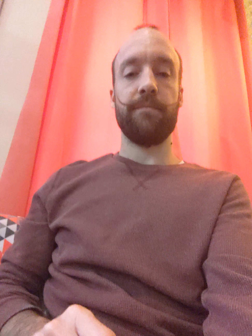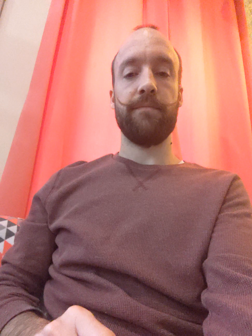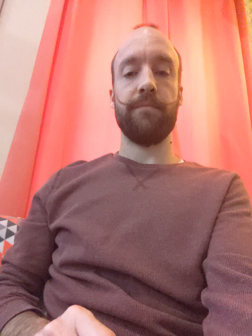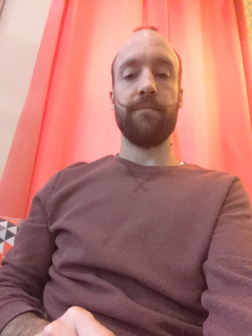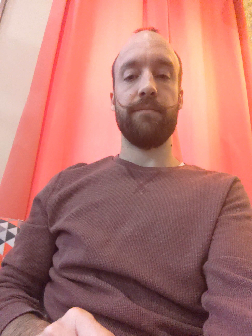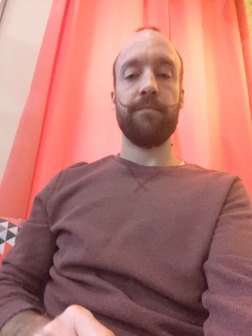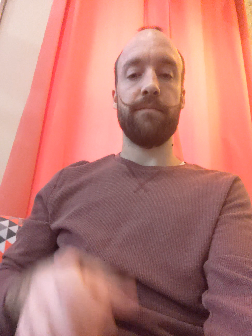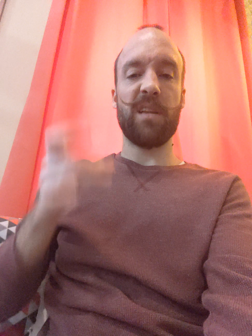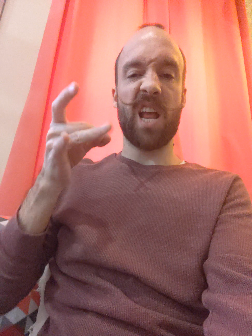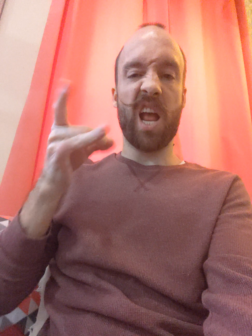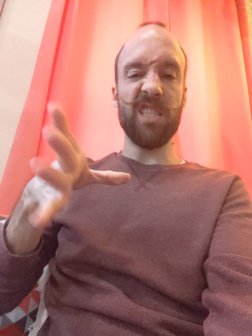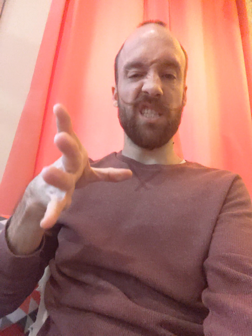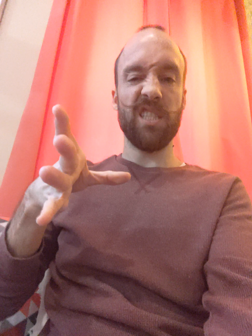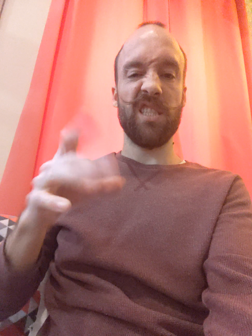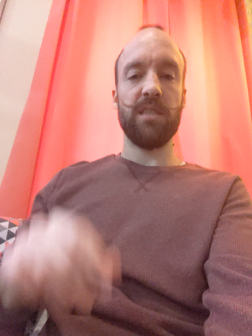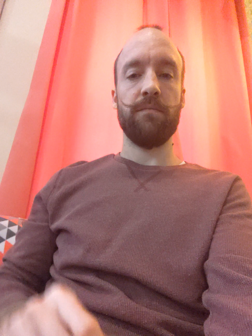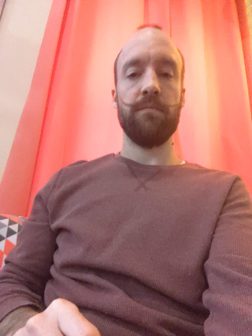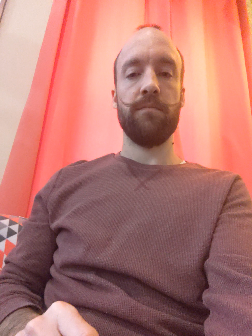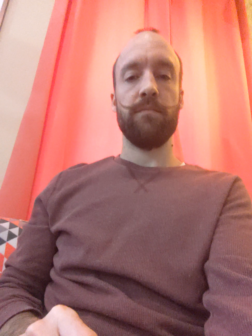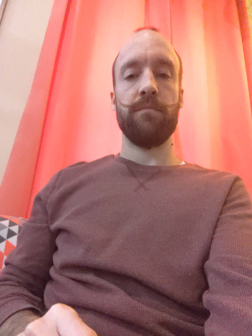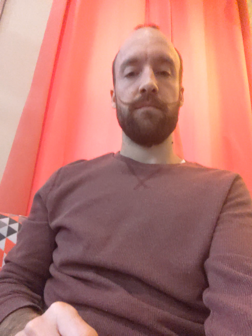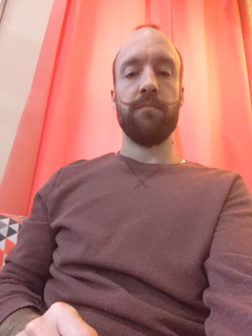hate